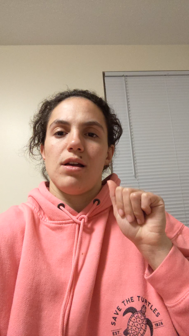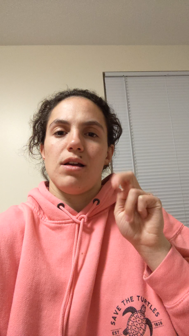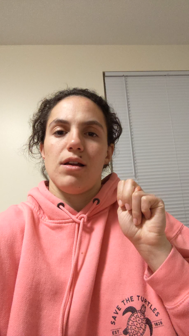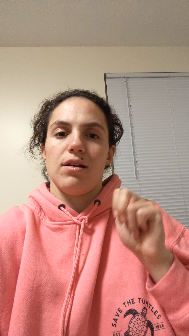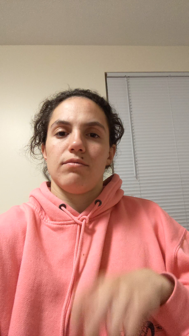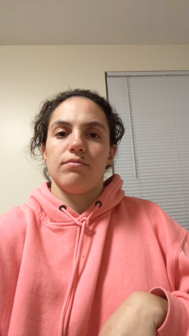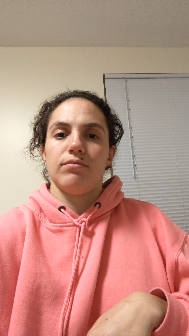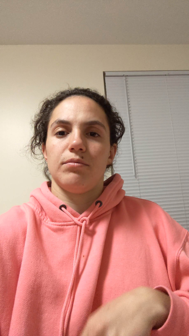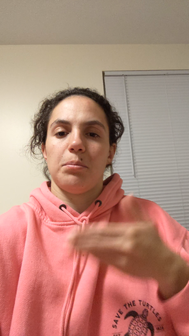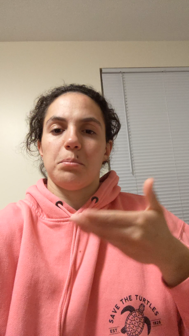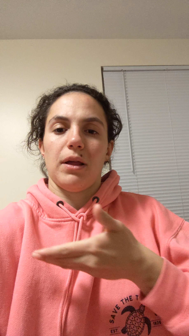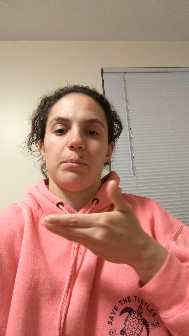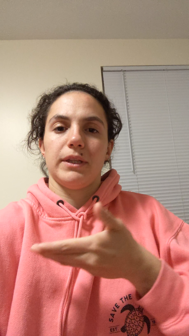baby